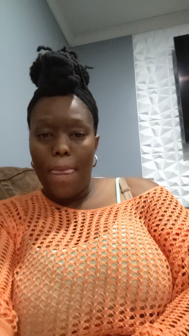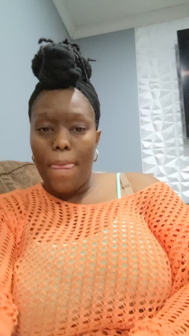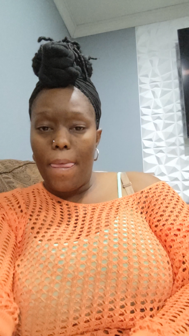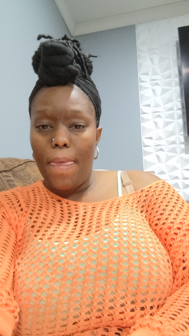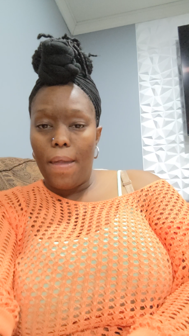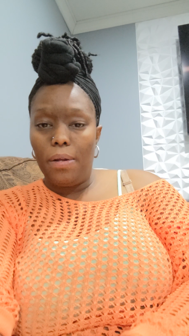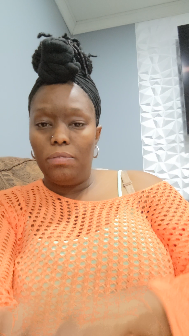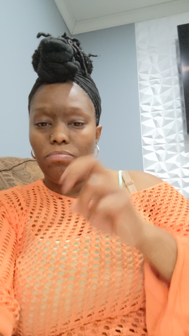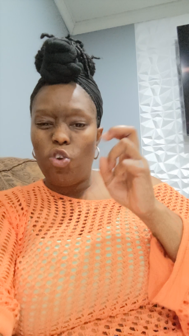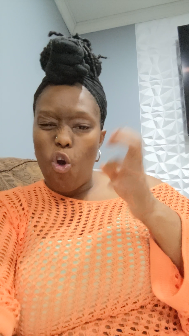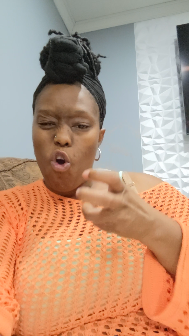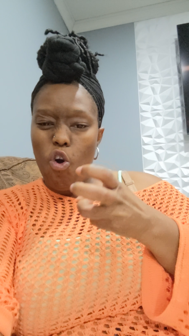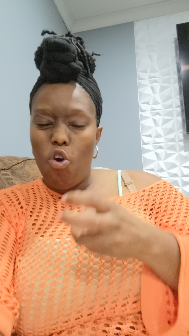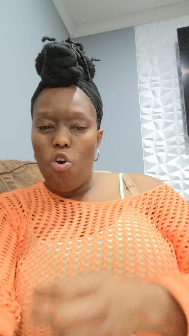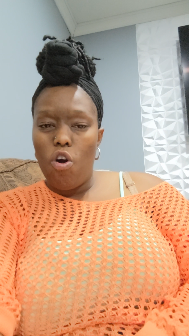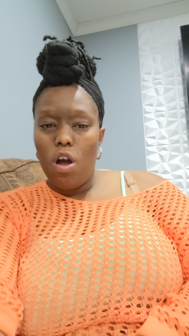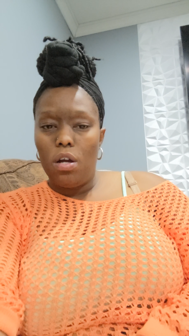hard